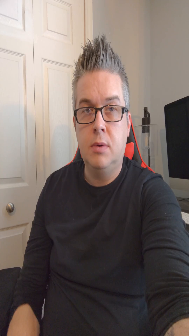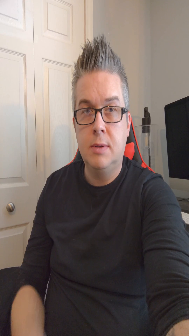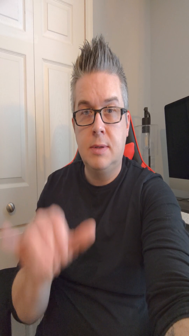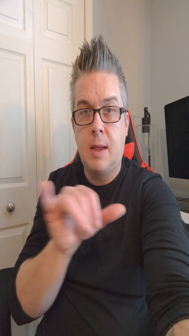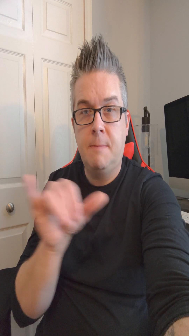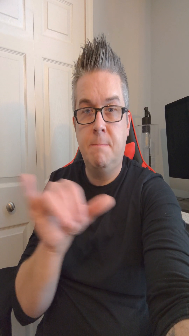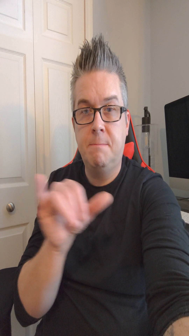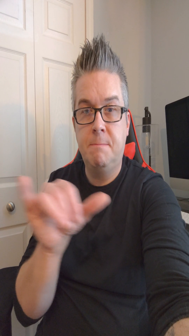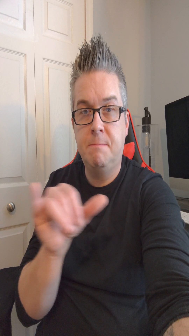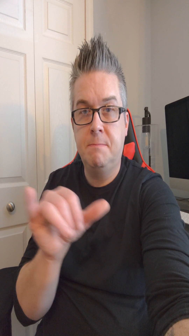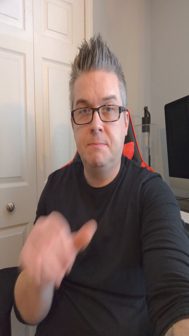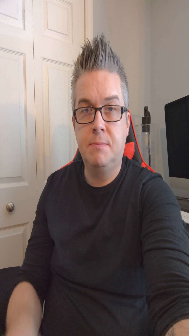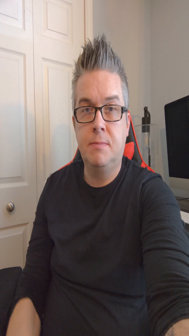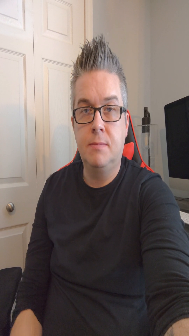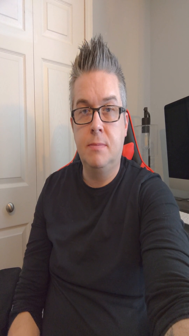same